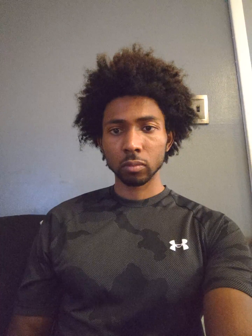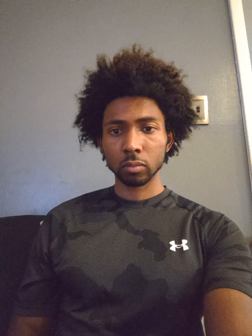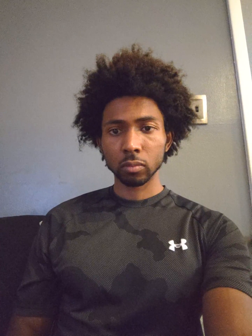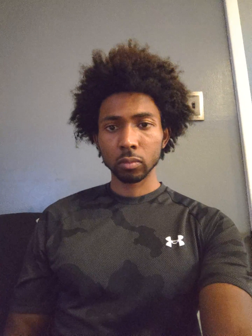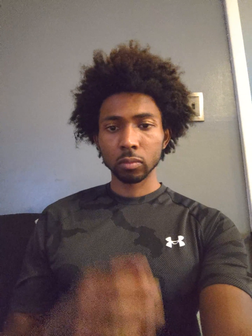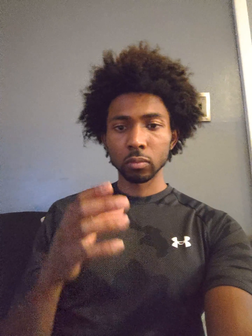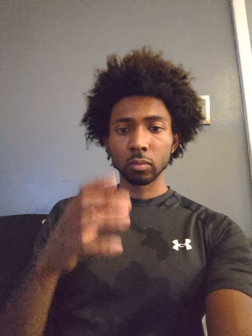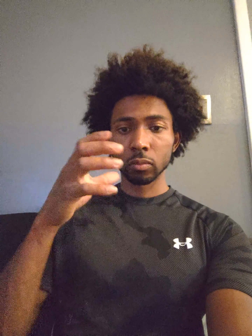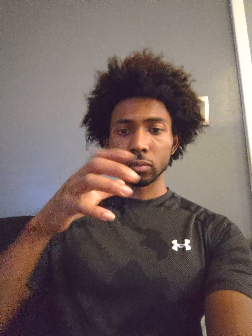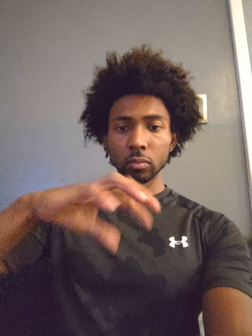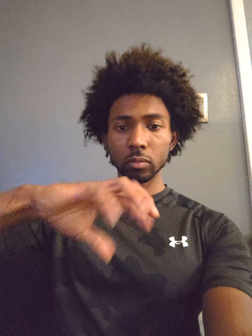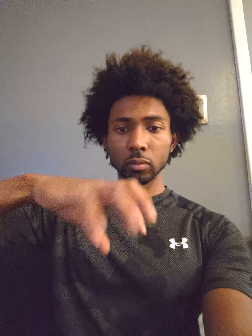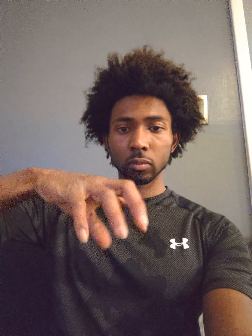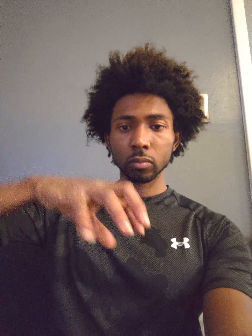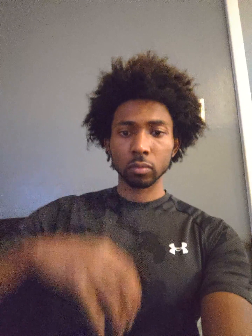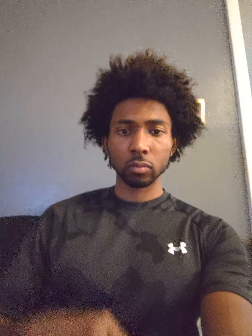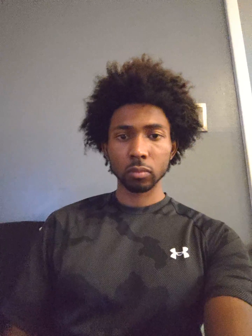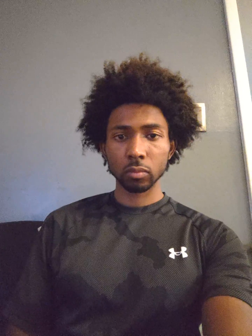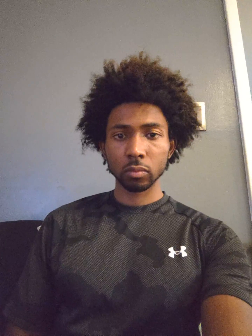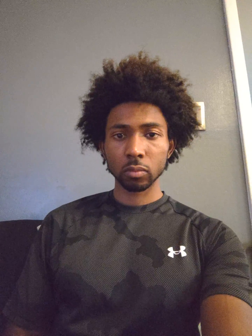jar